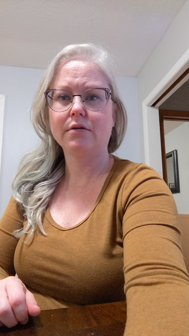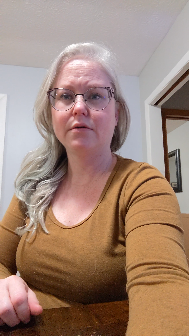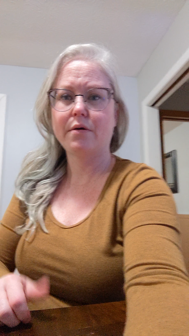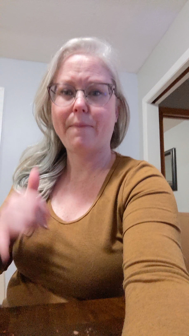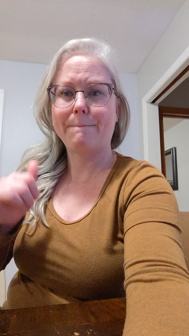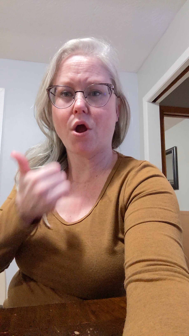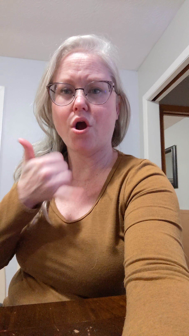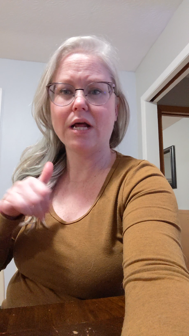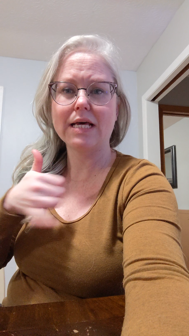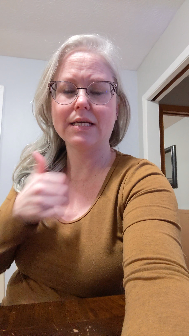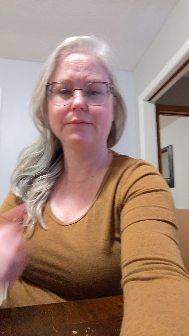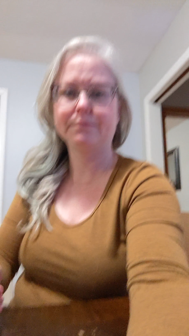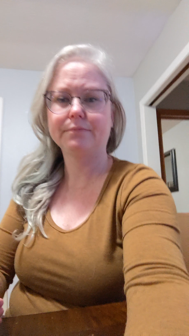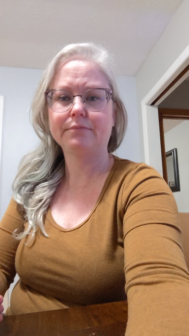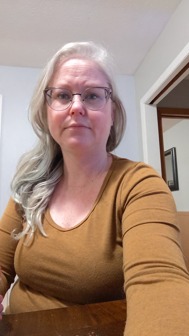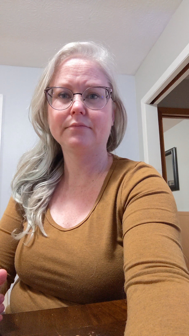party